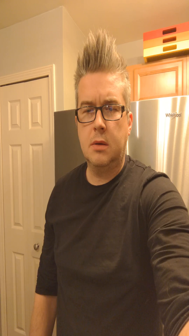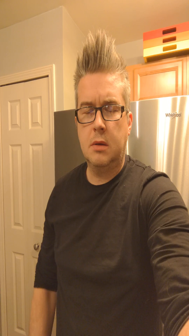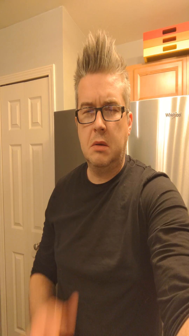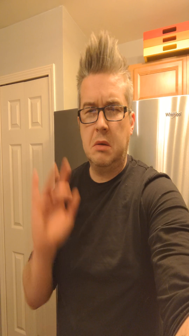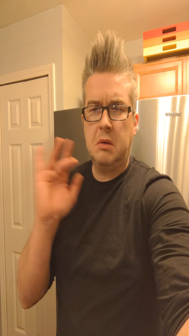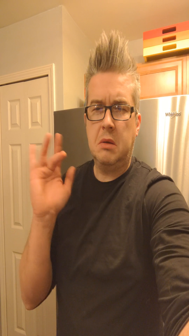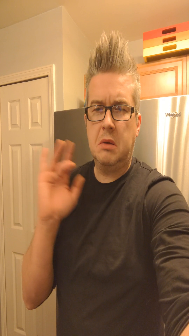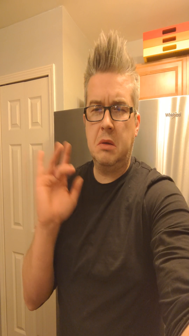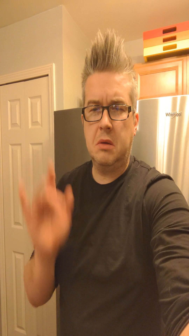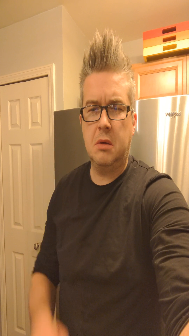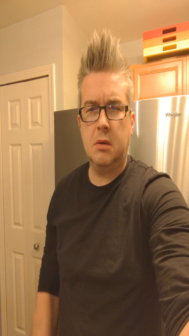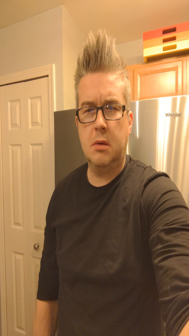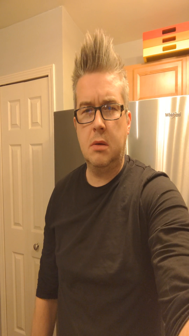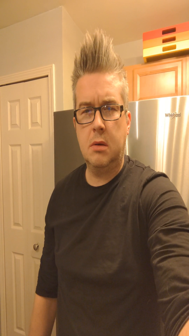yucky